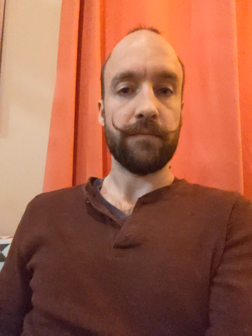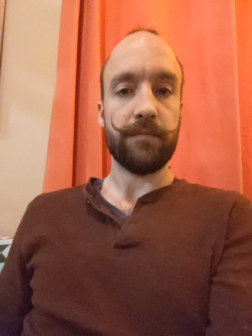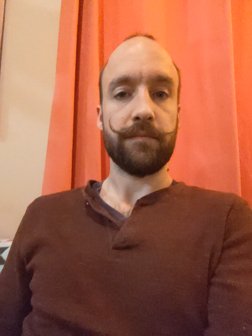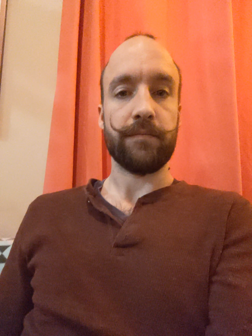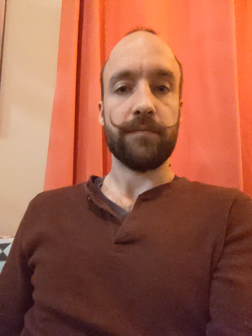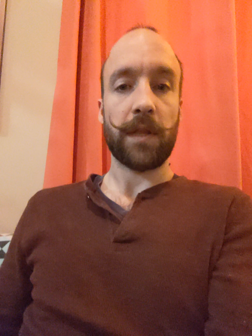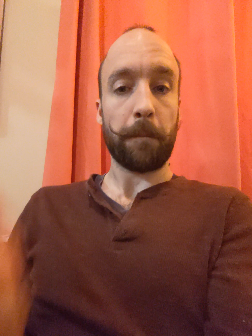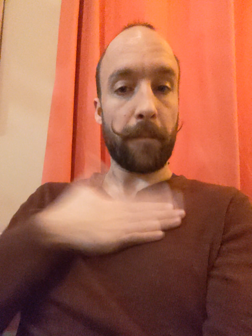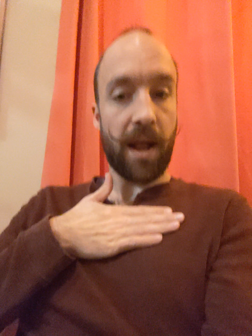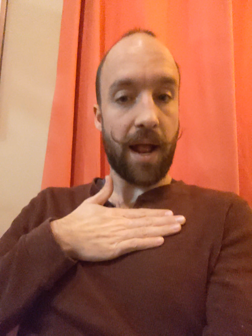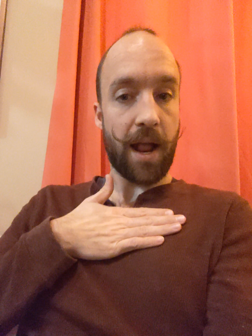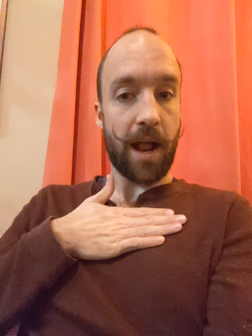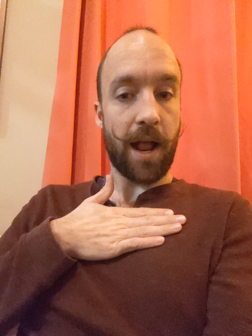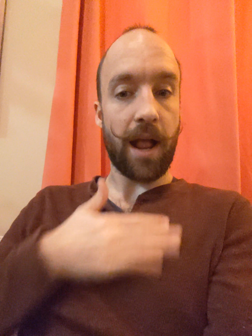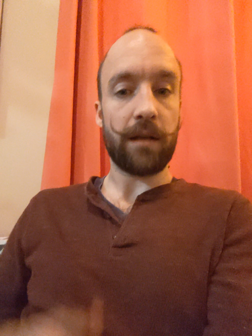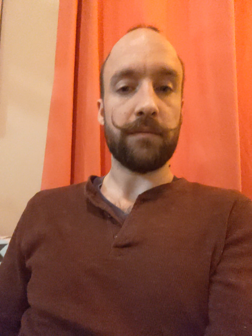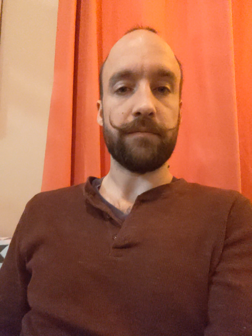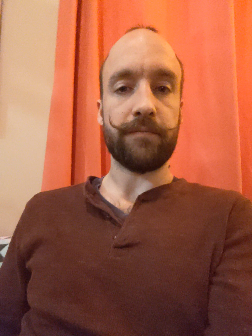my